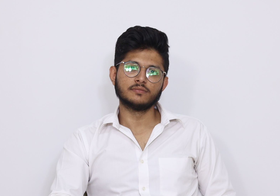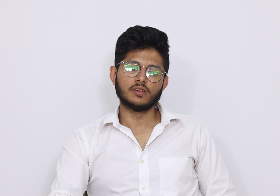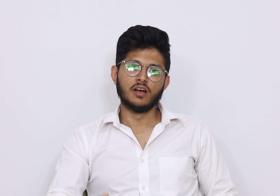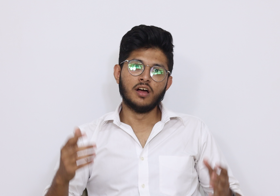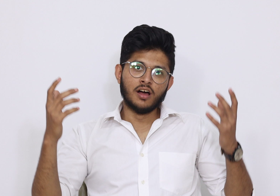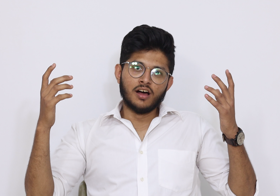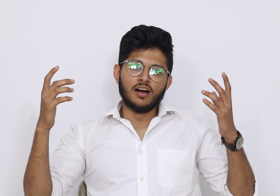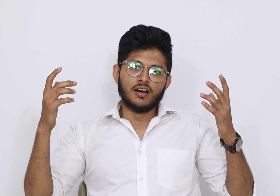surprise